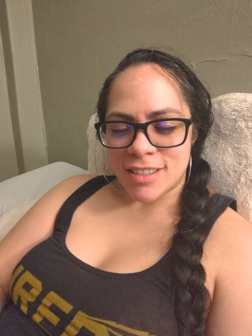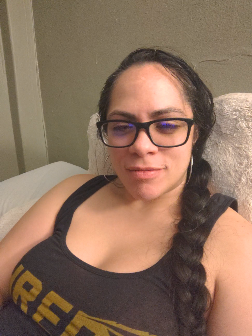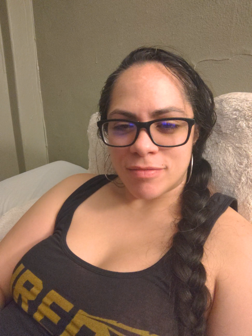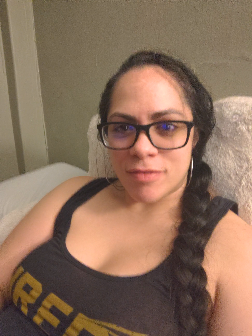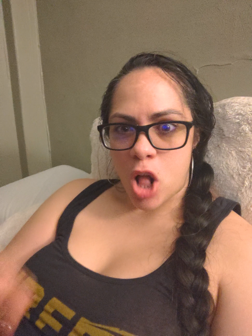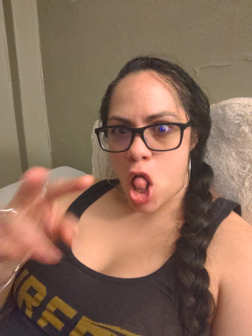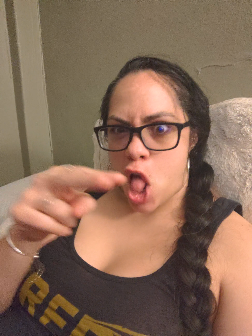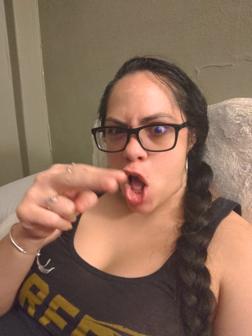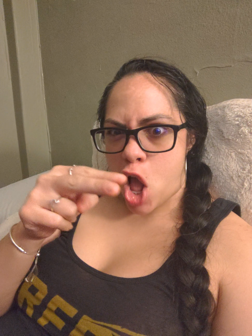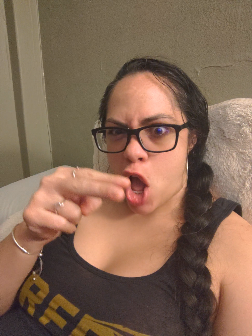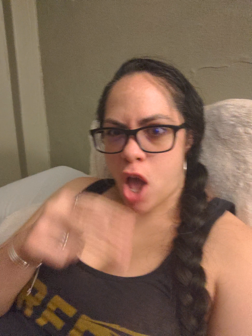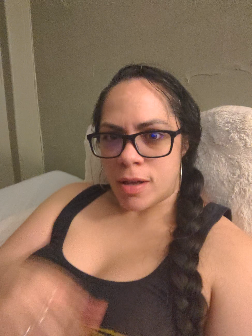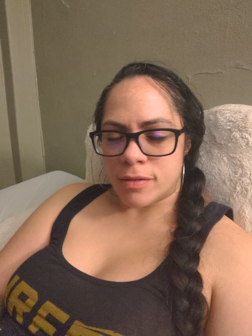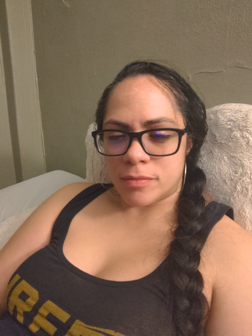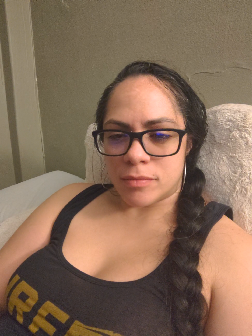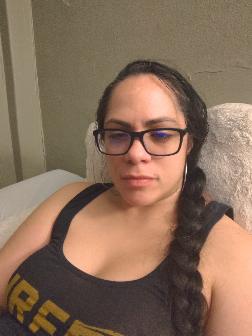look